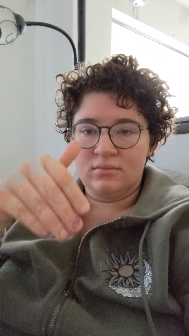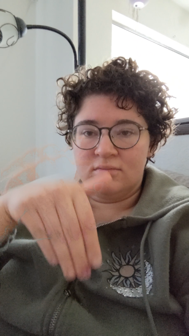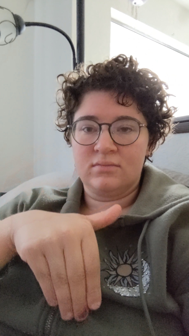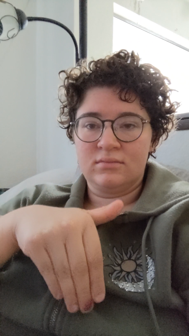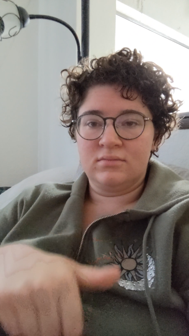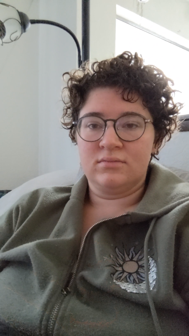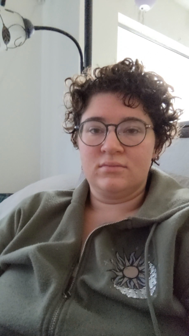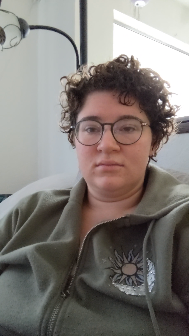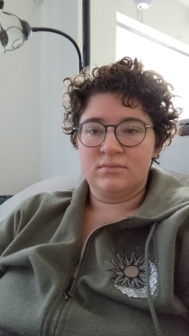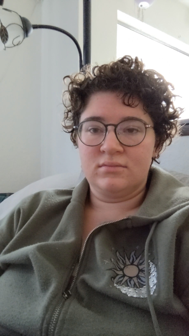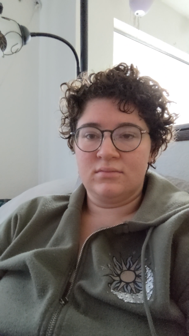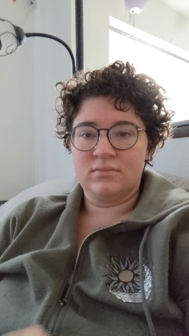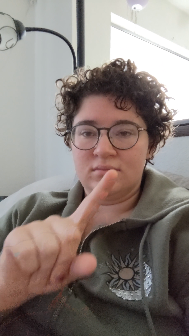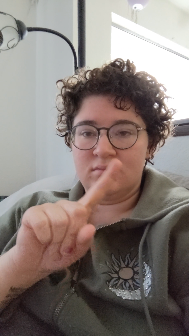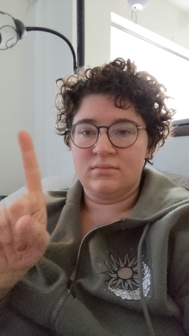but